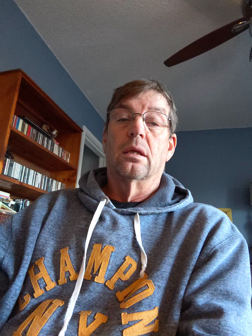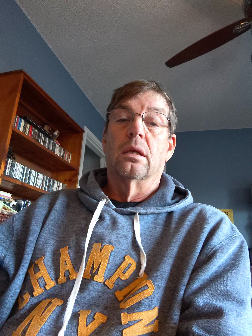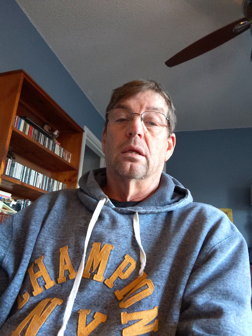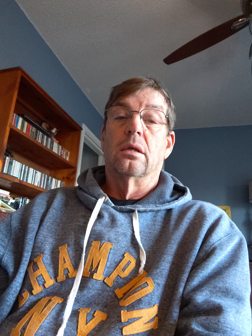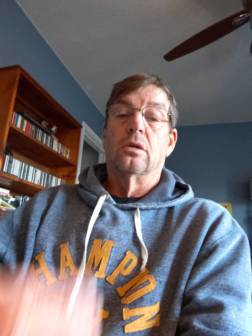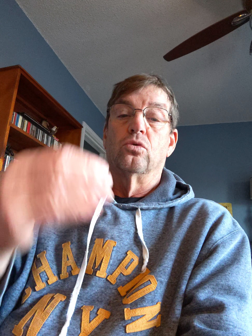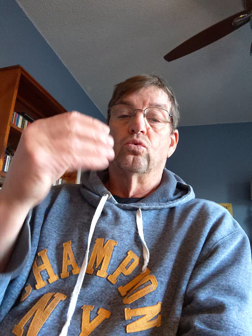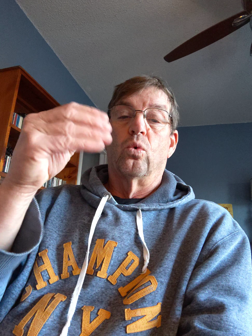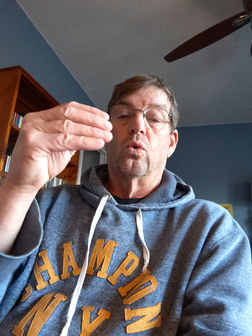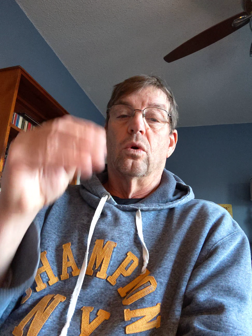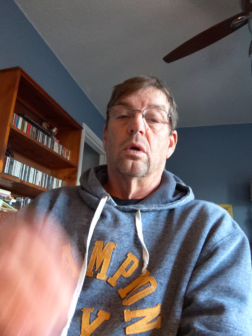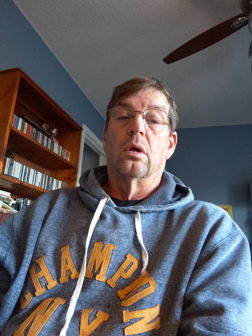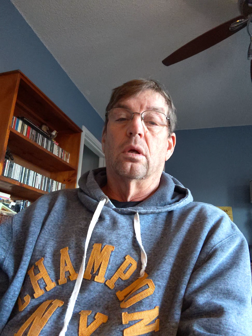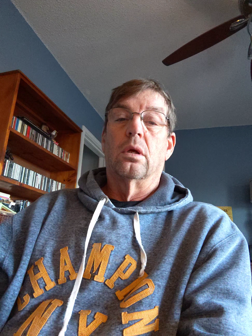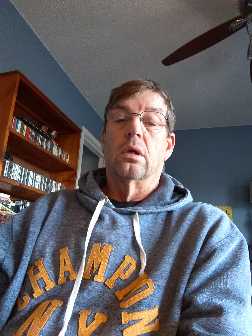store